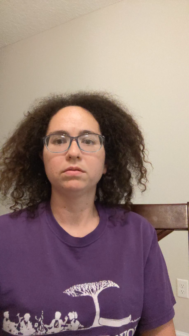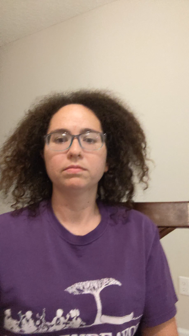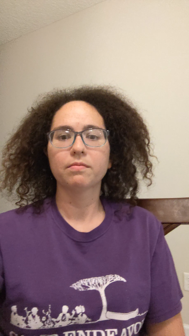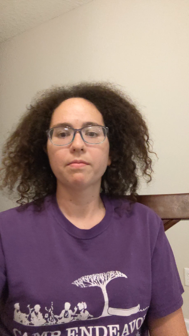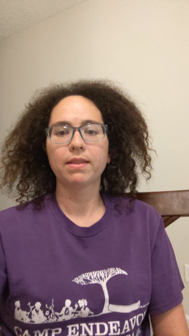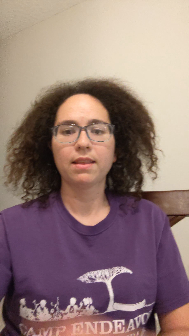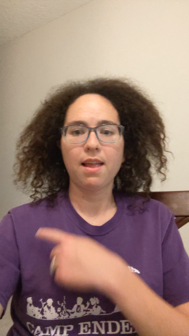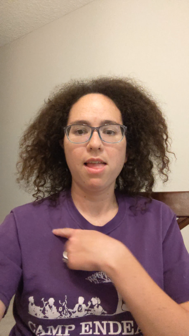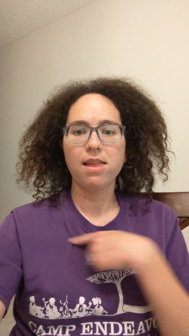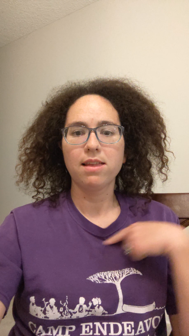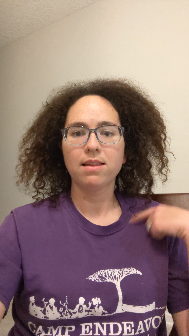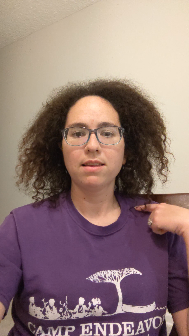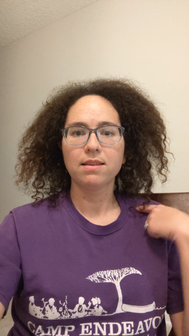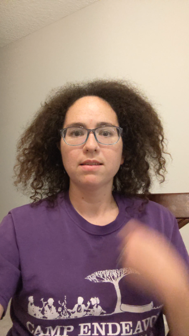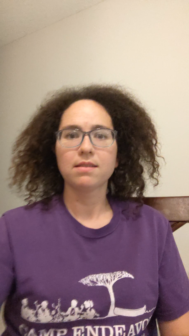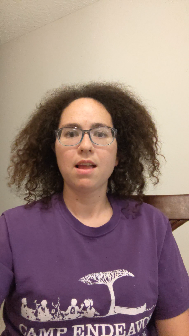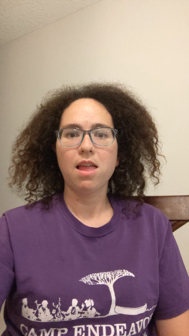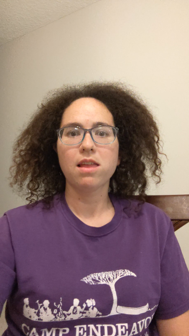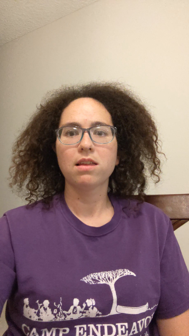necklace